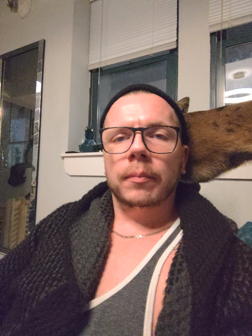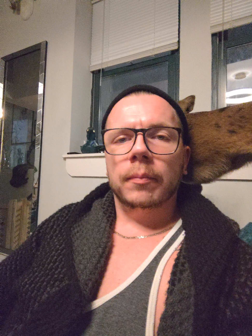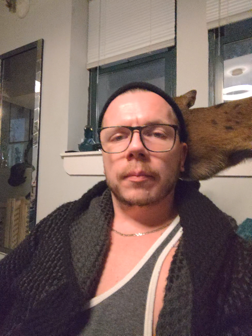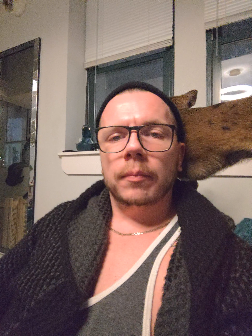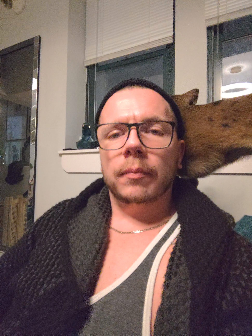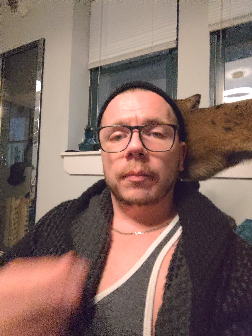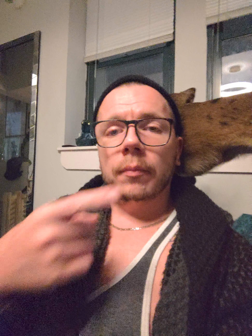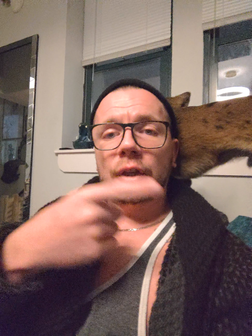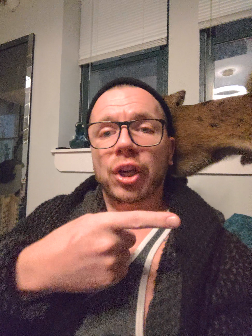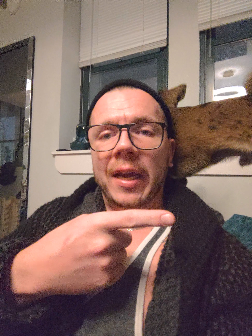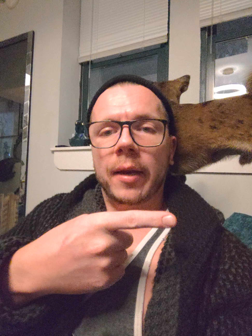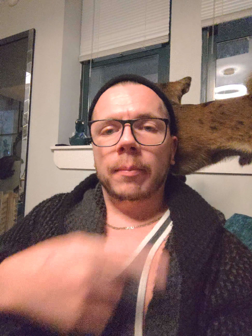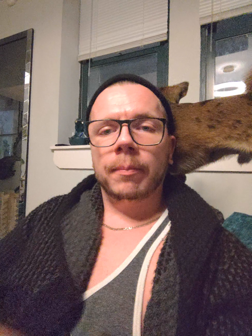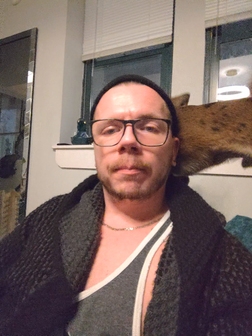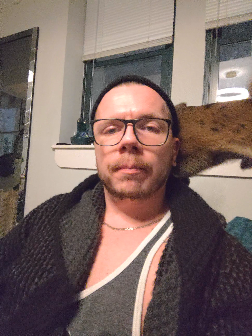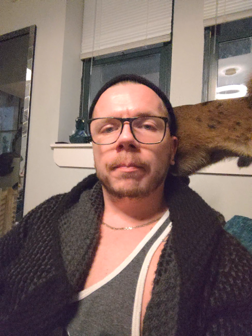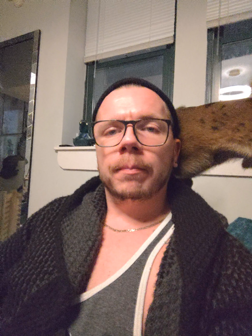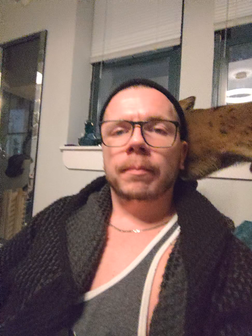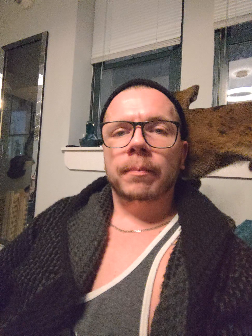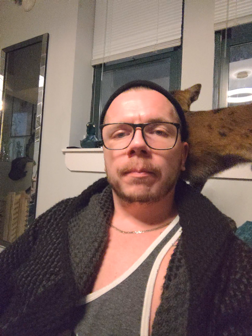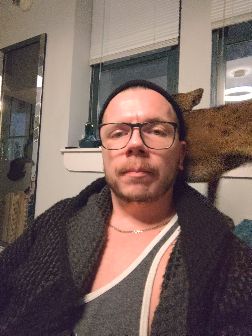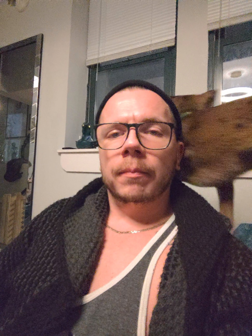he/she/it